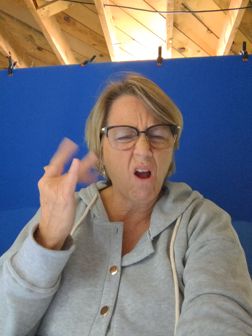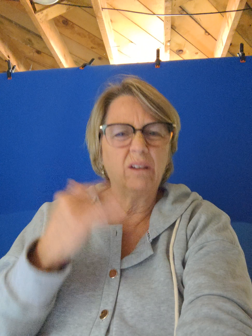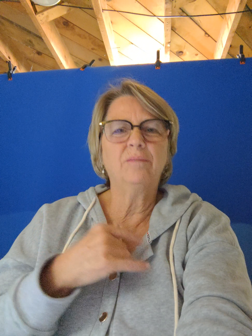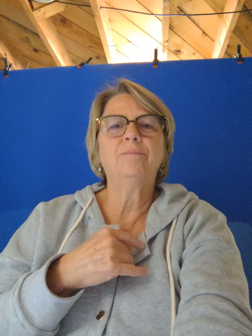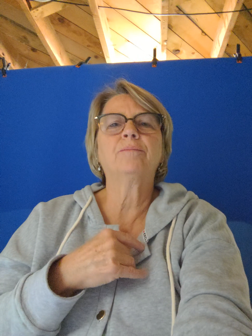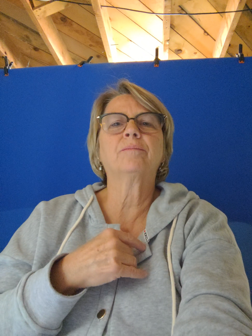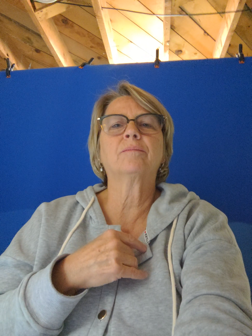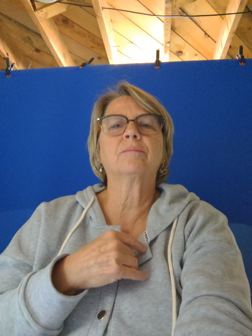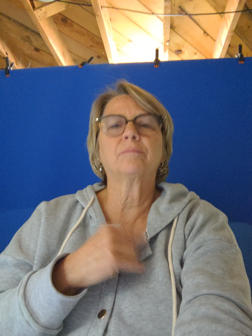why